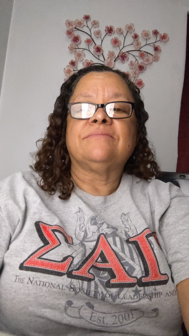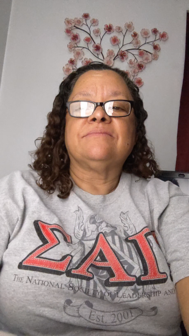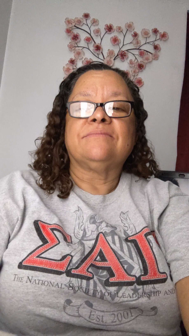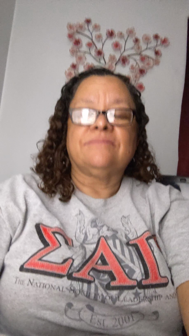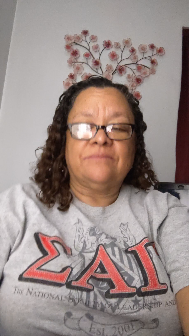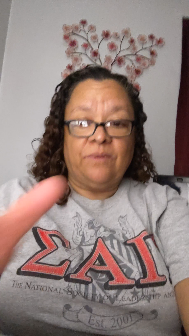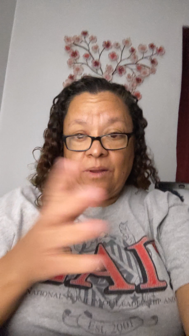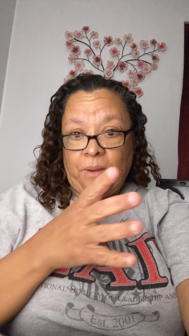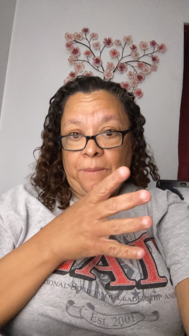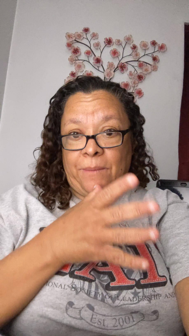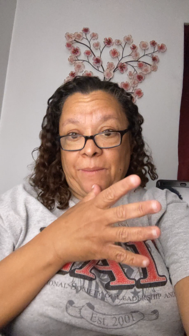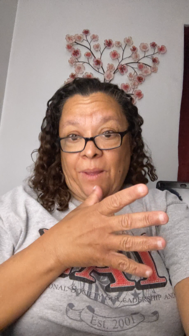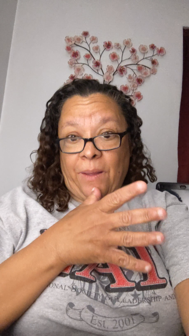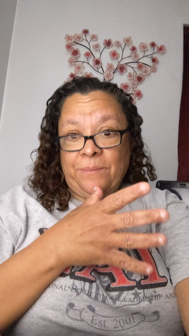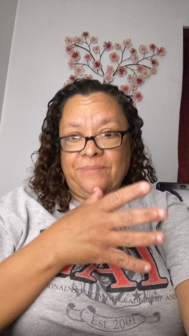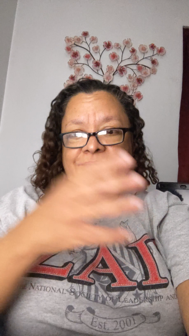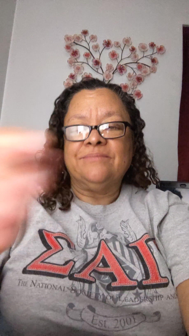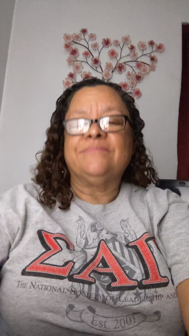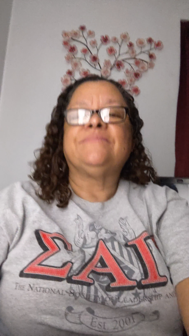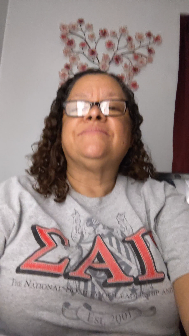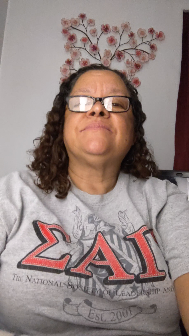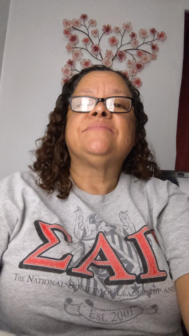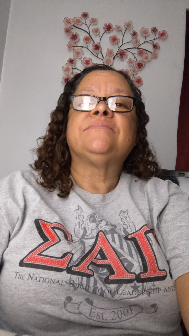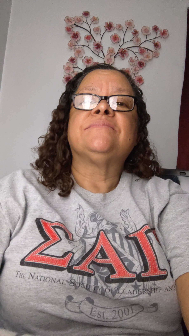mommy